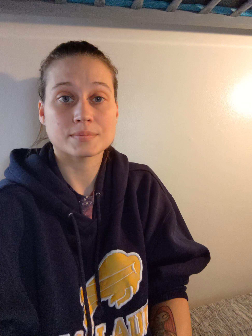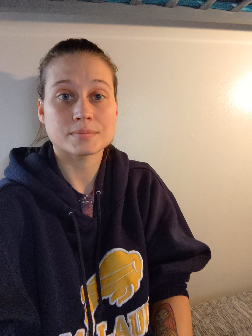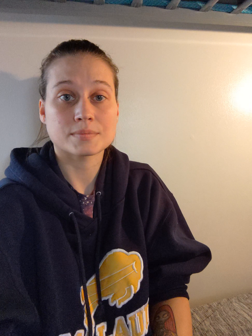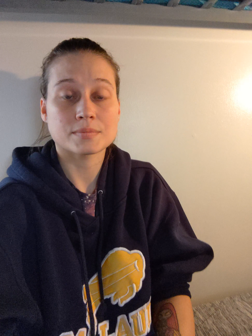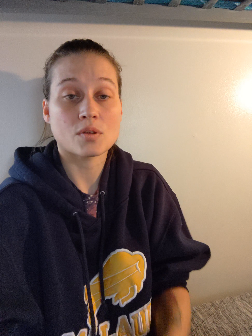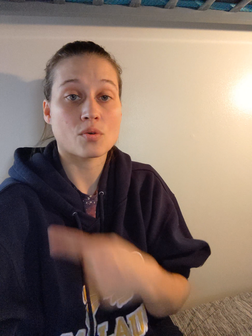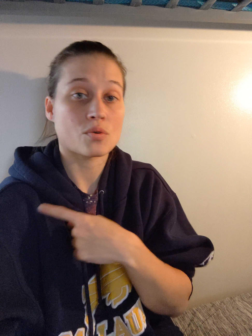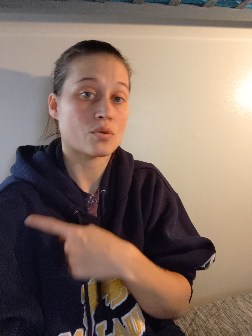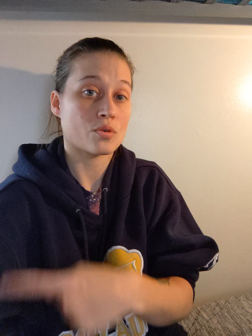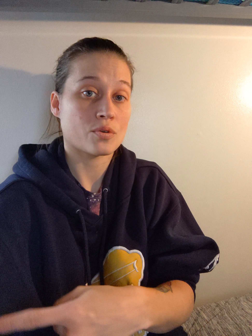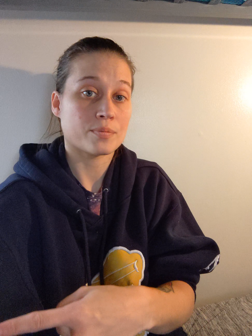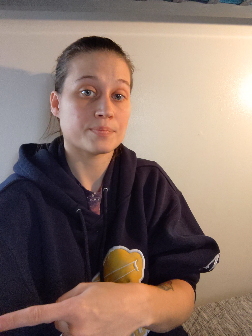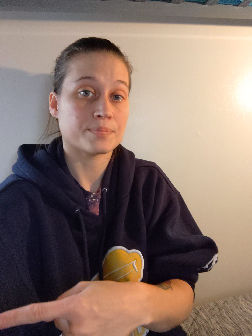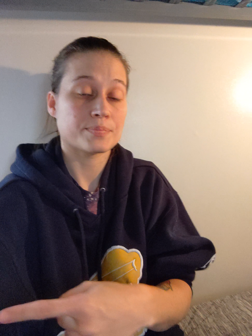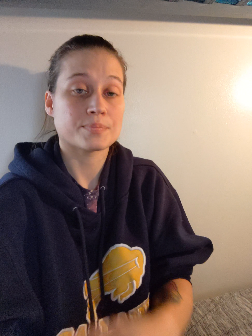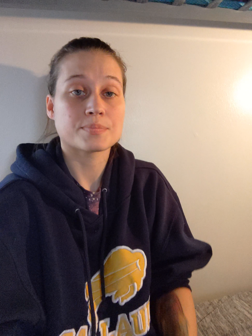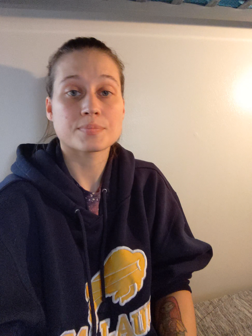arm